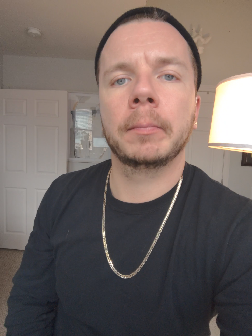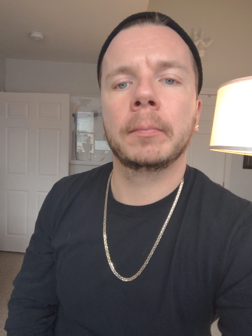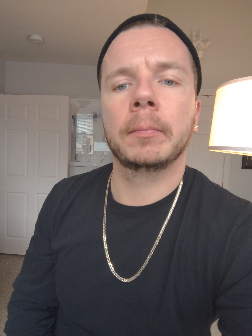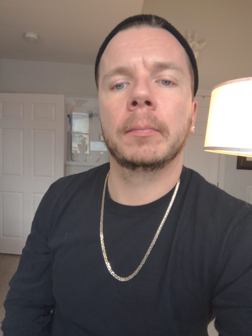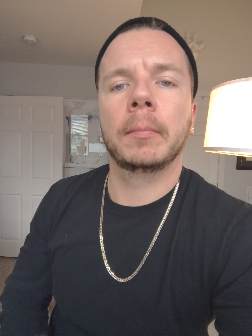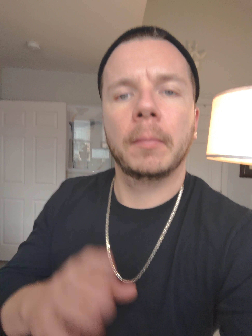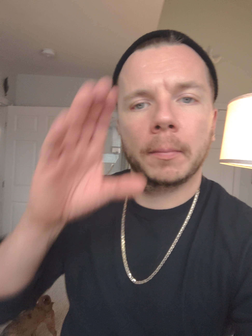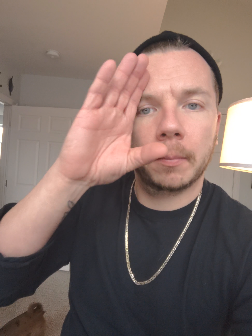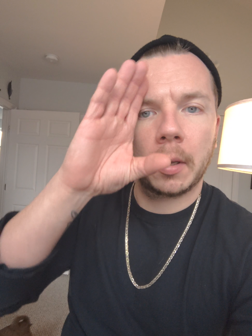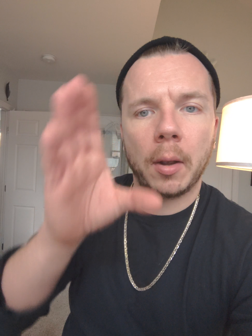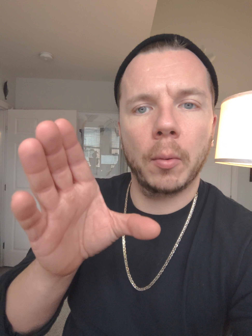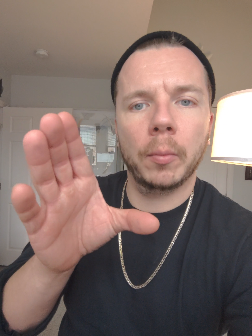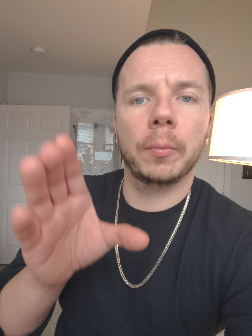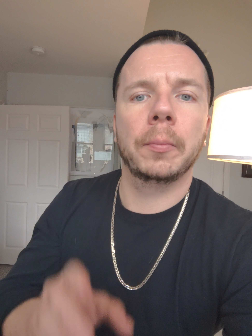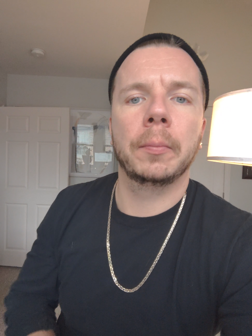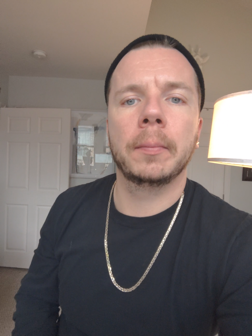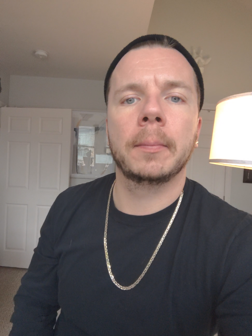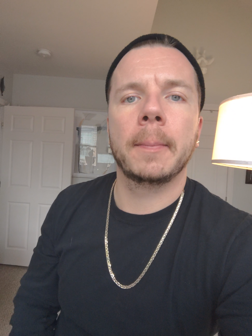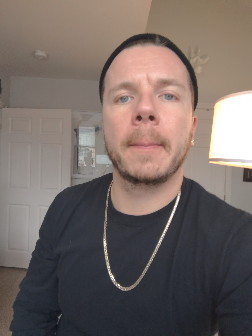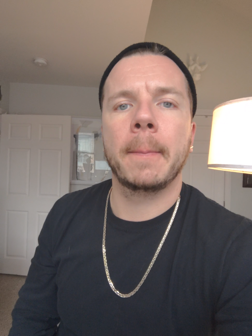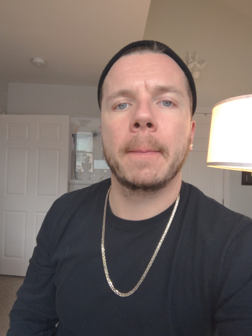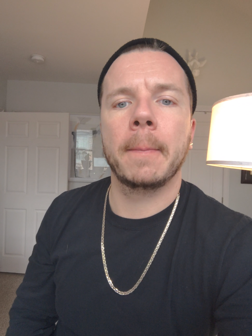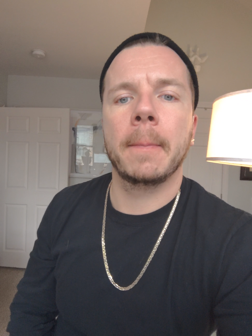hello